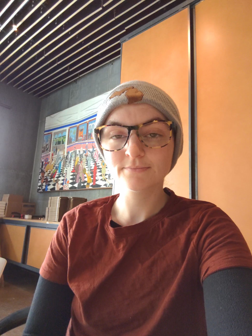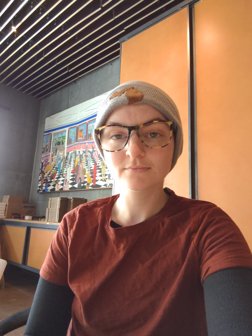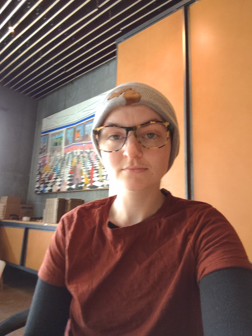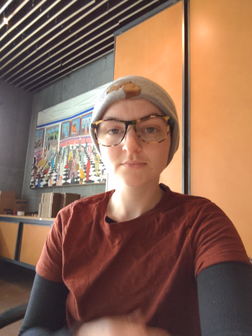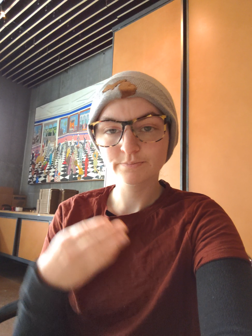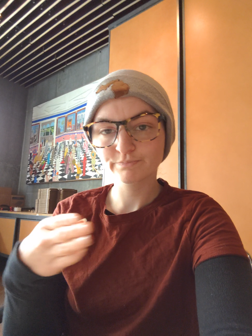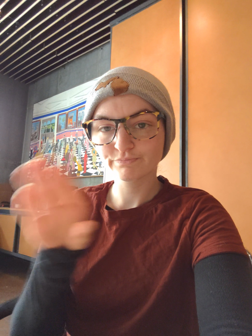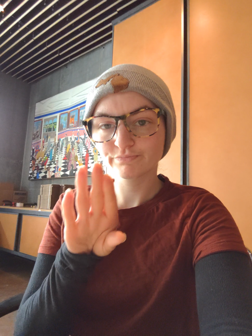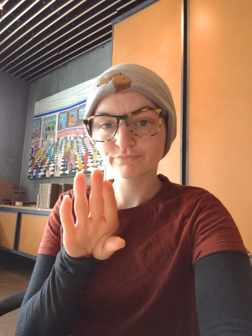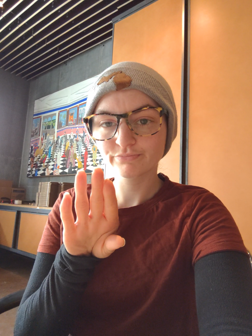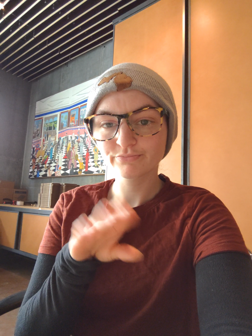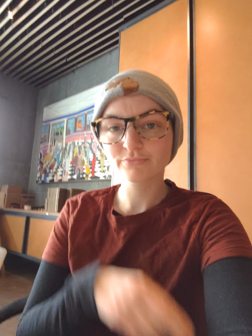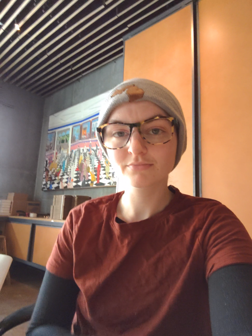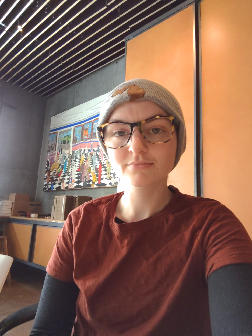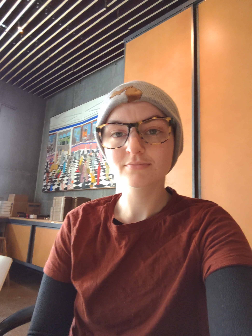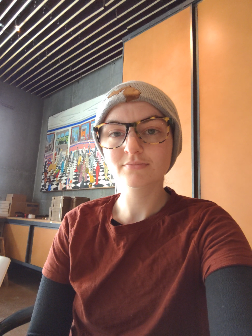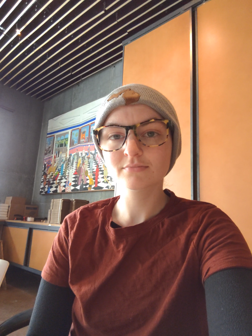close